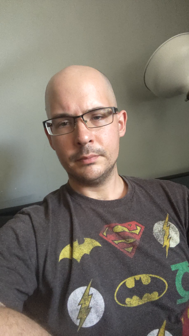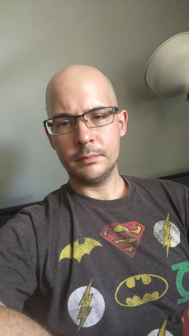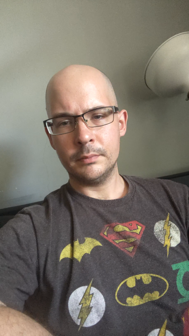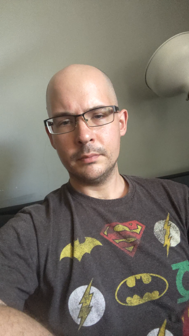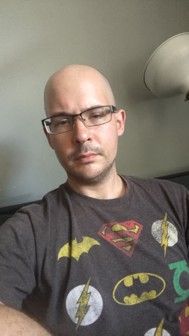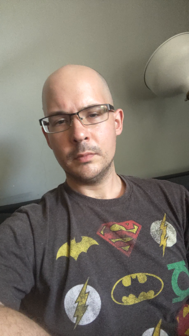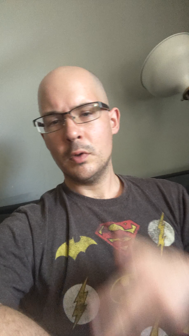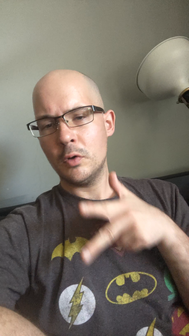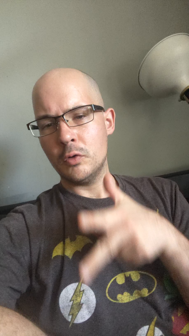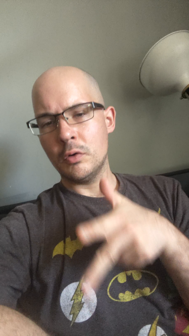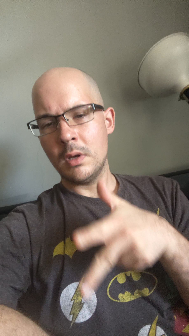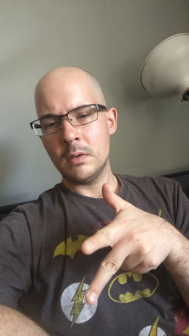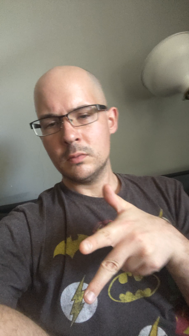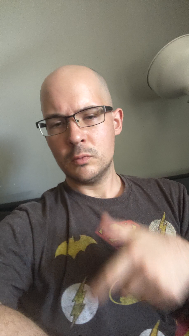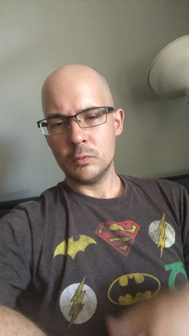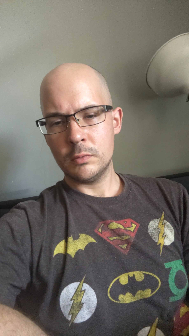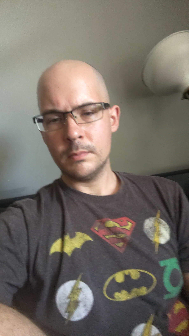garage